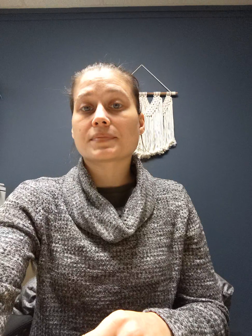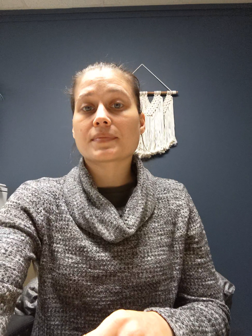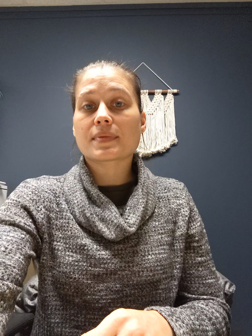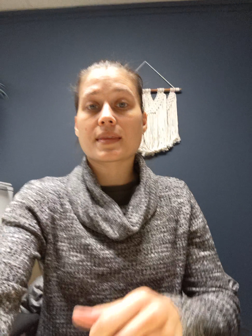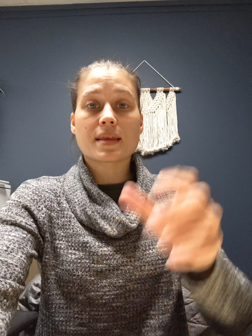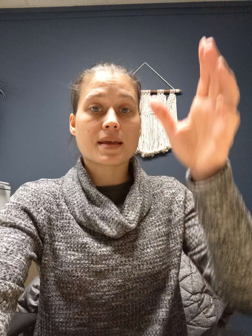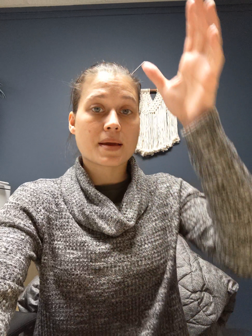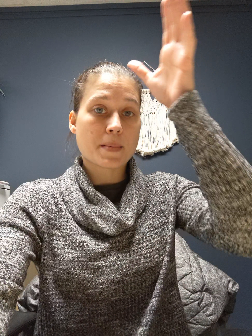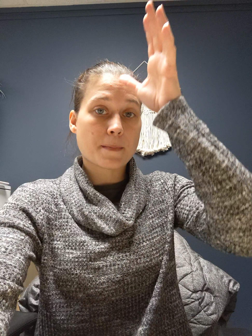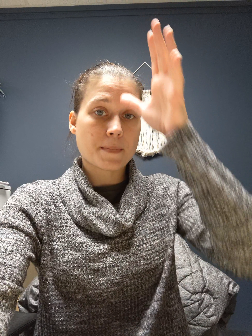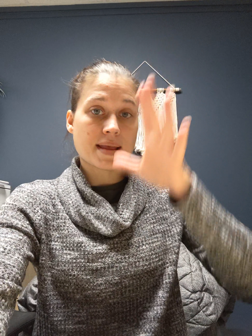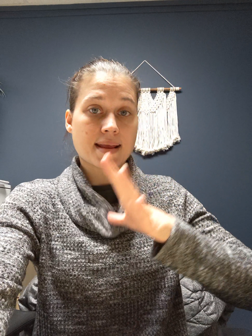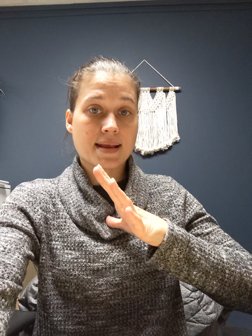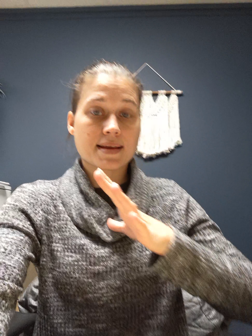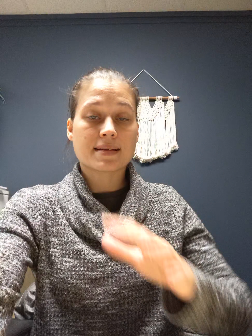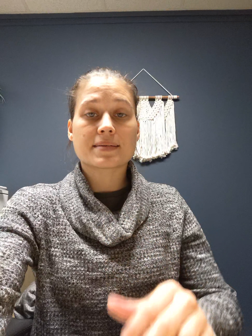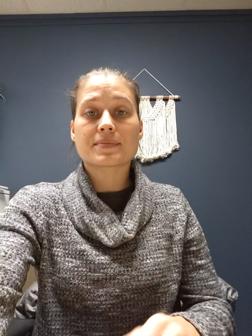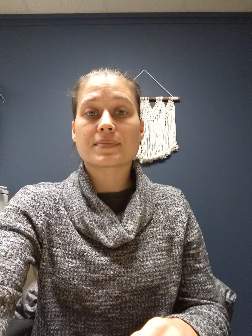man